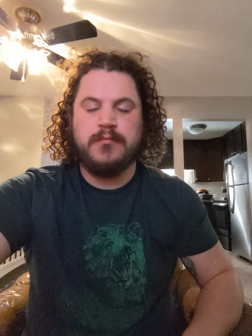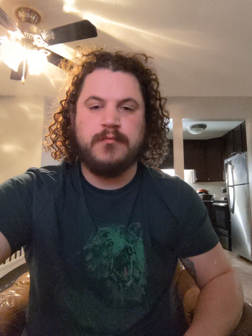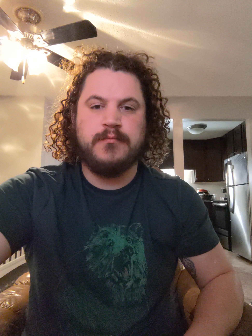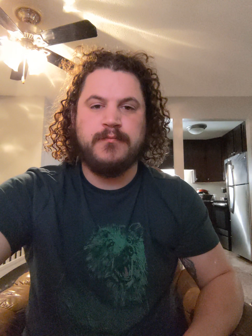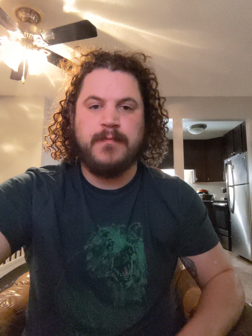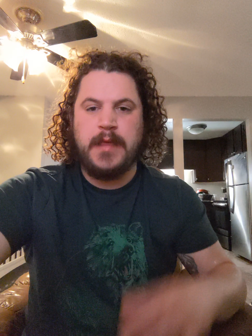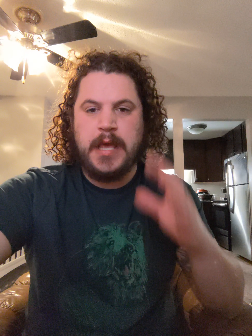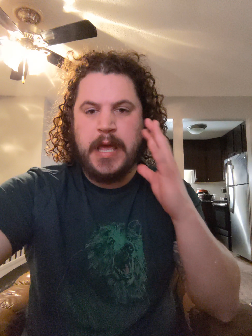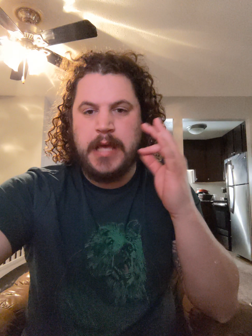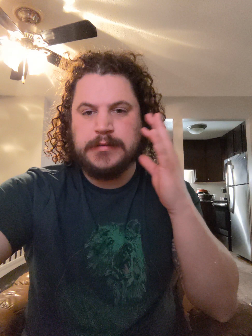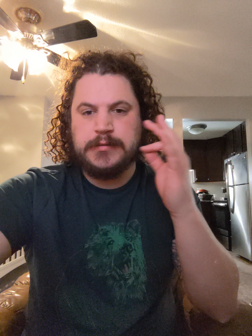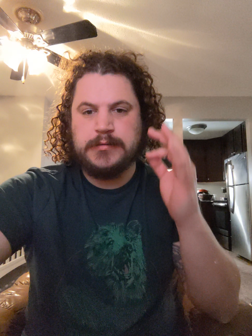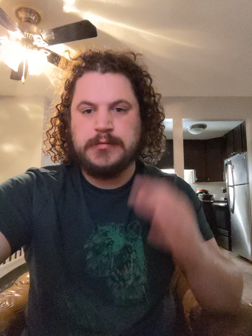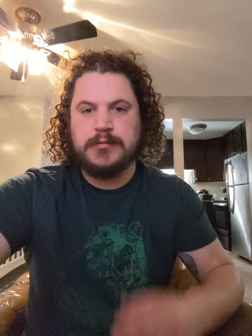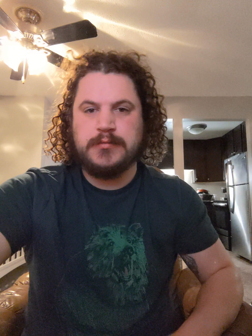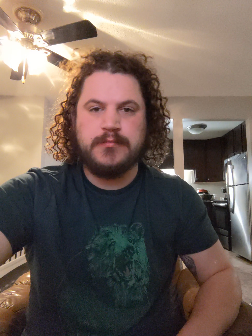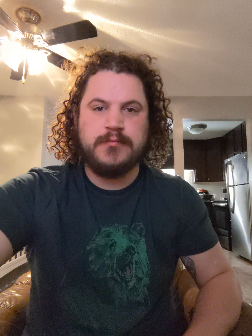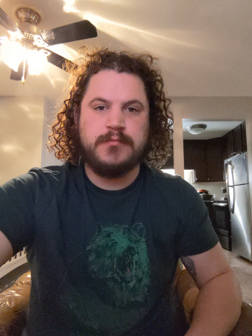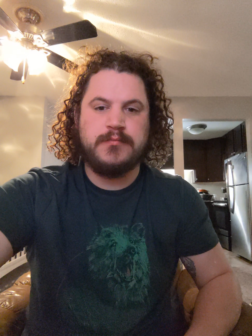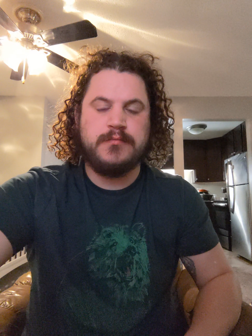cat